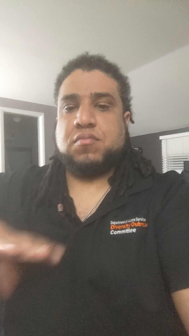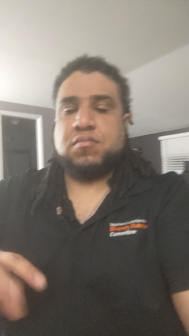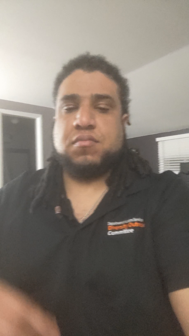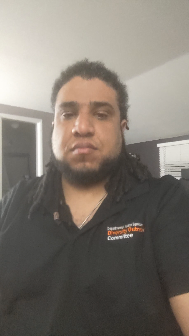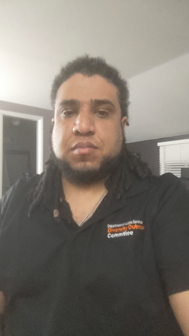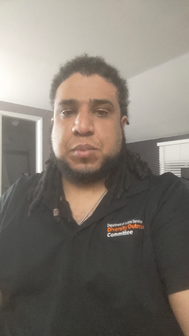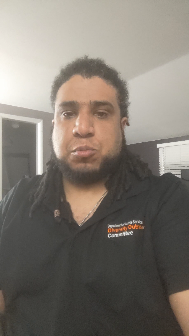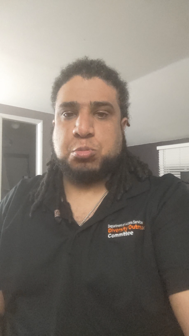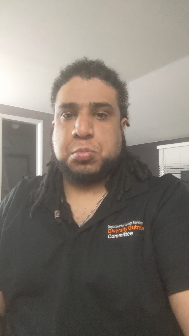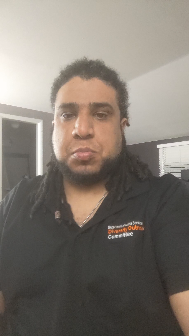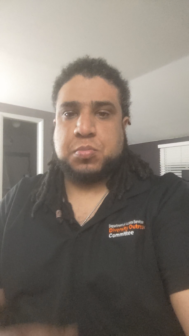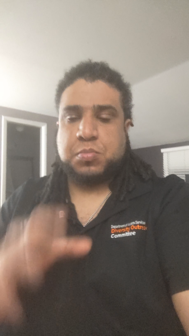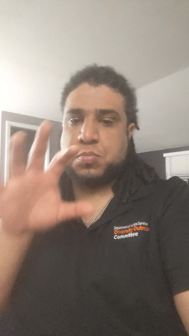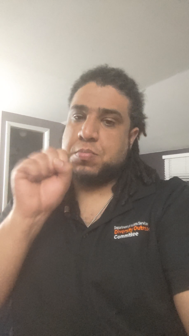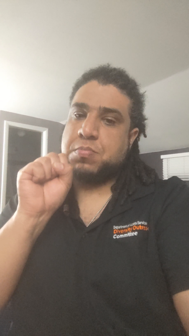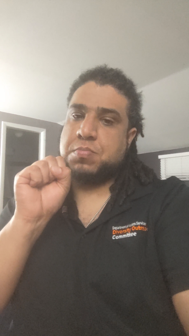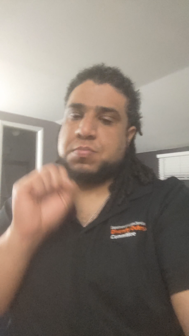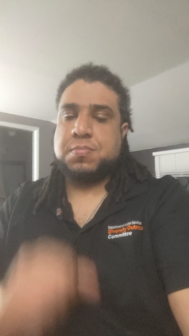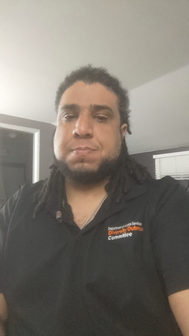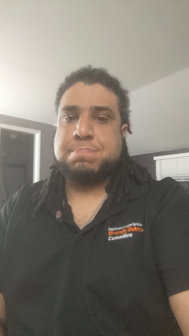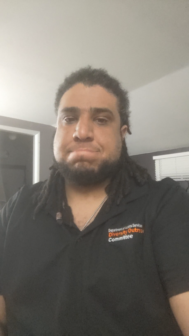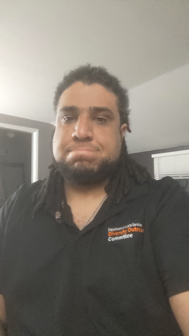catch